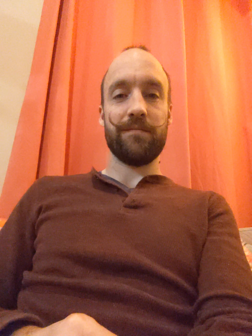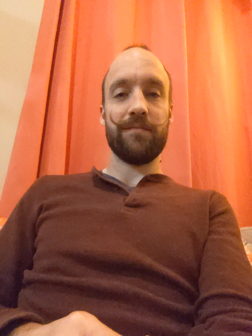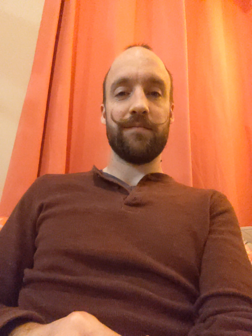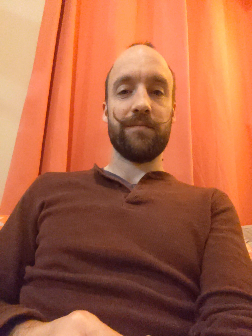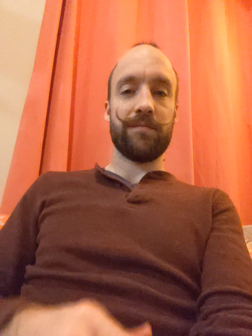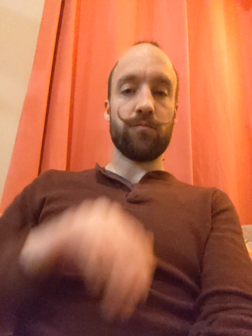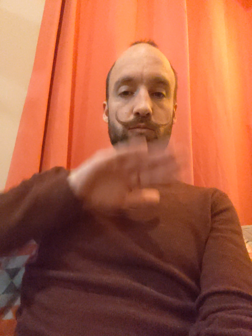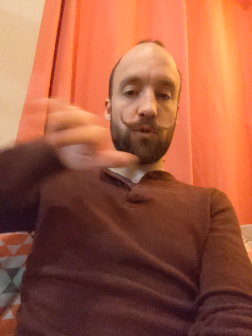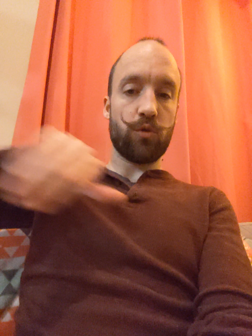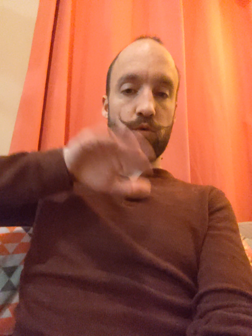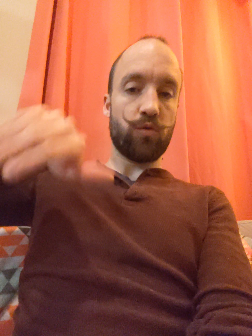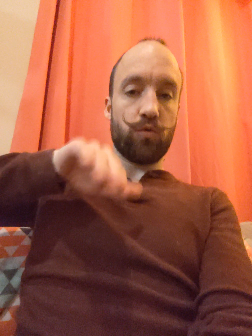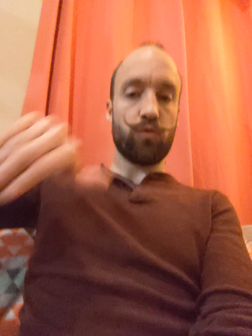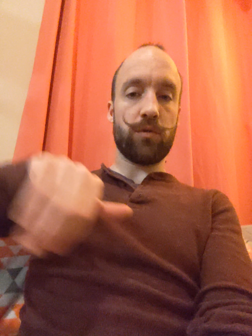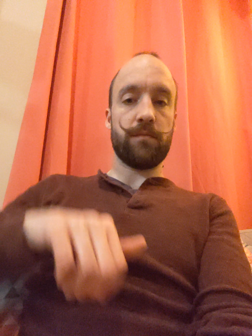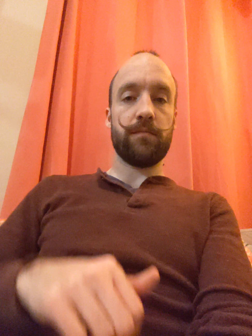pool